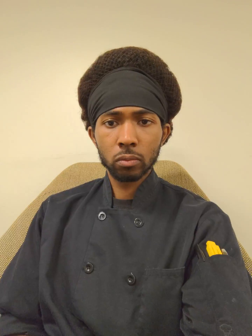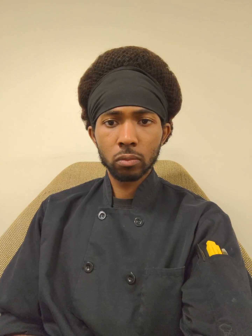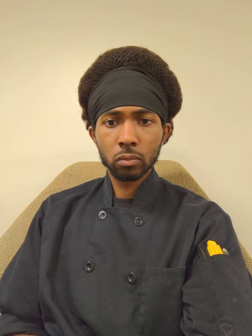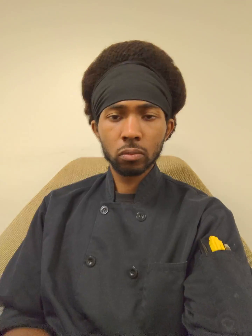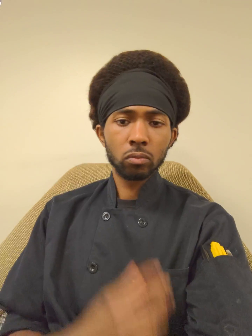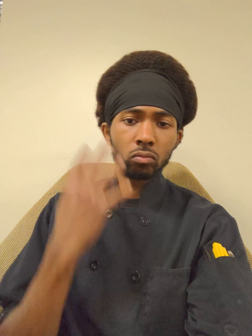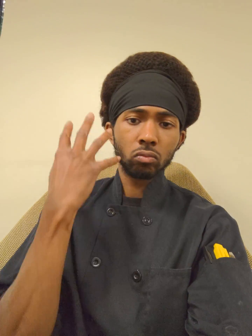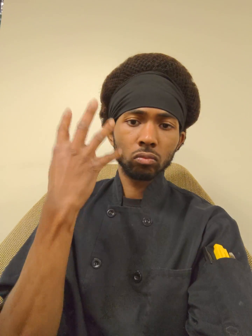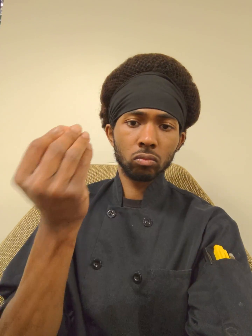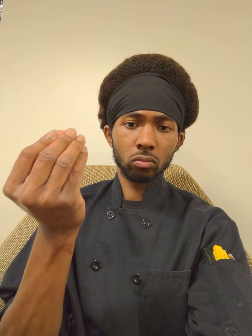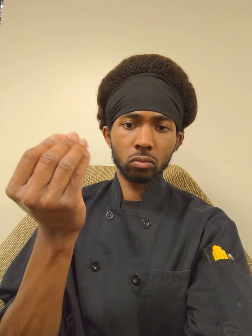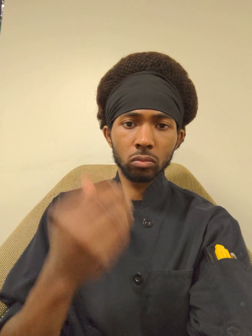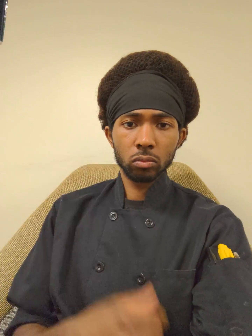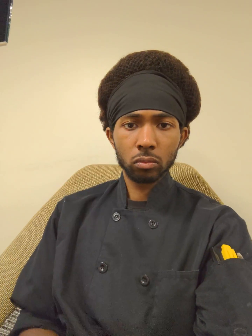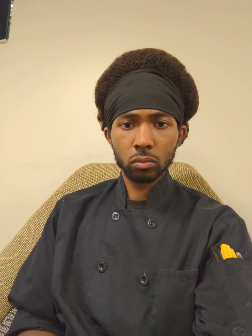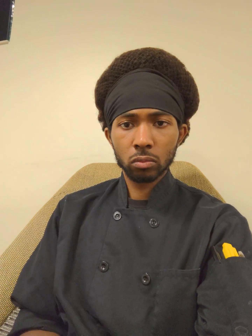going to